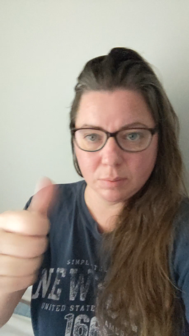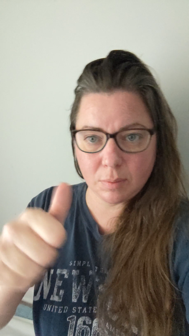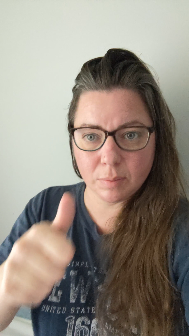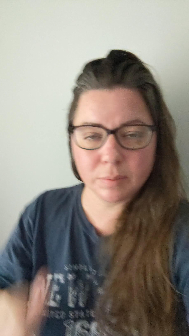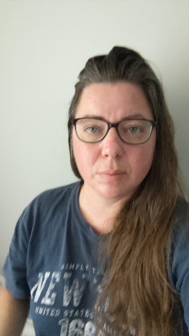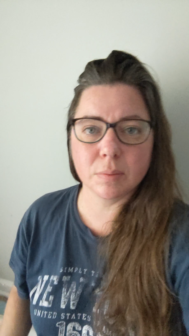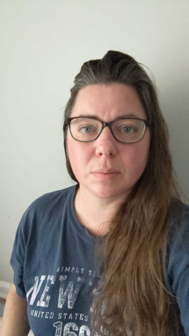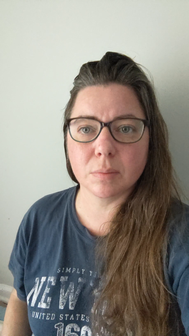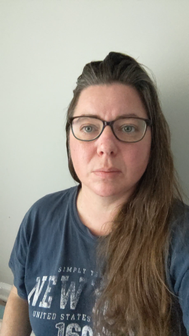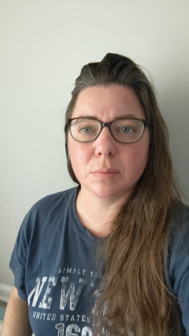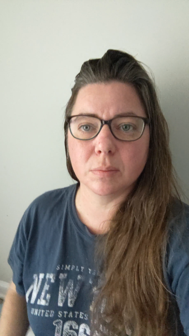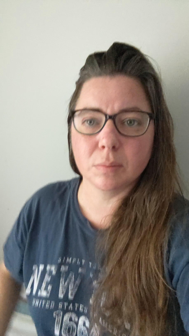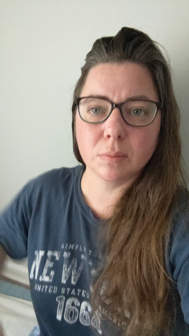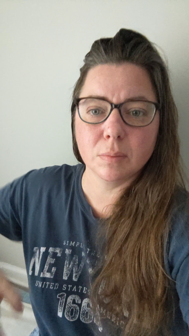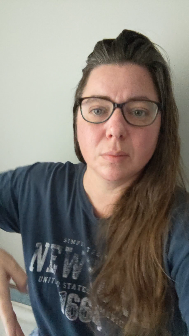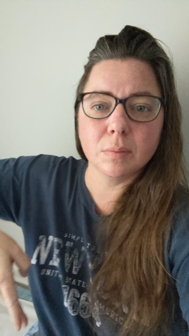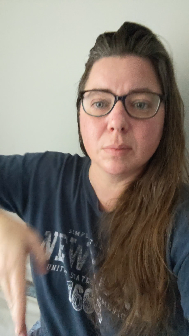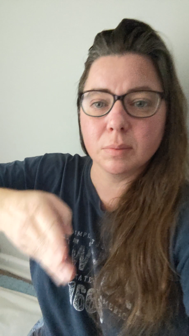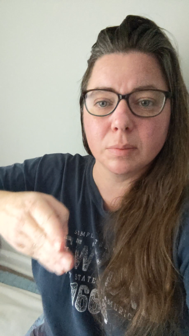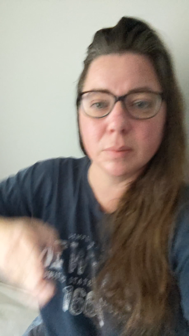kick